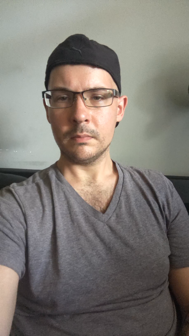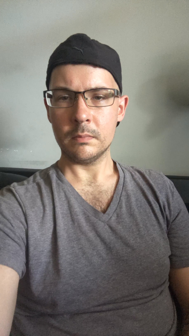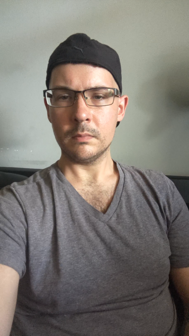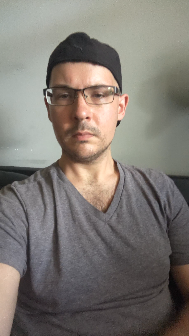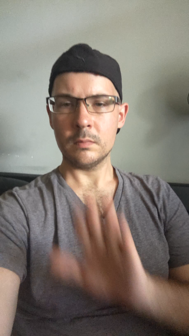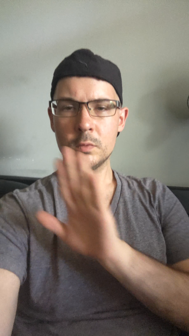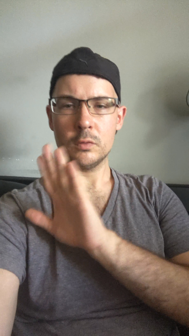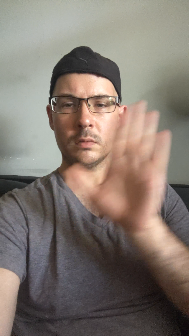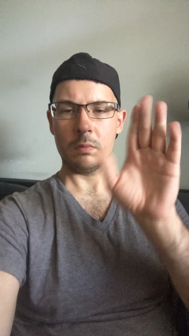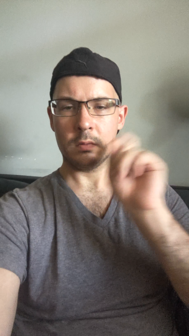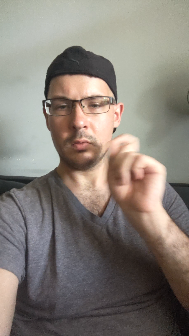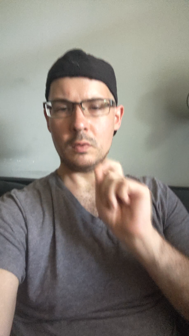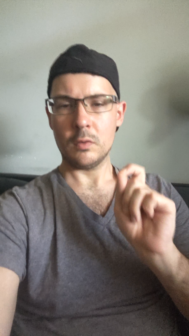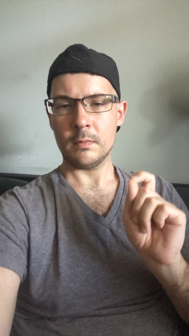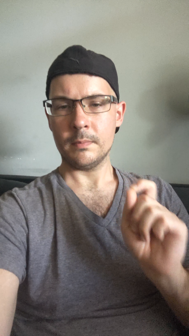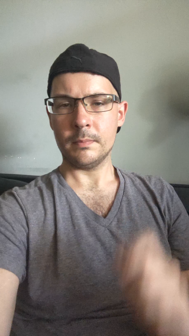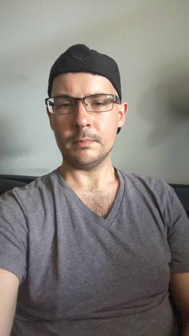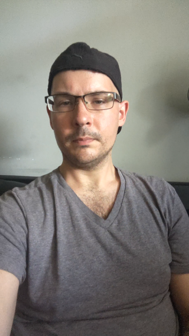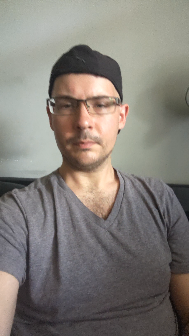chalk